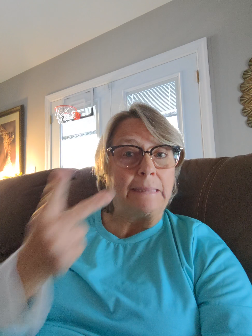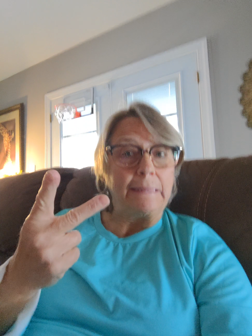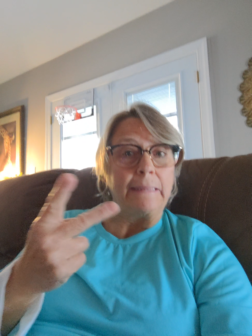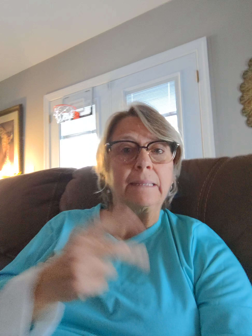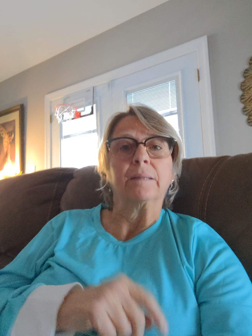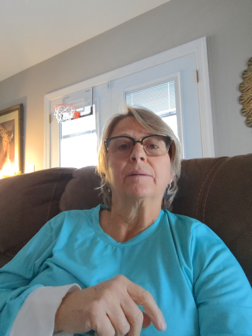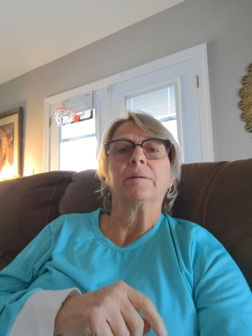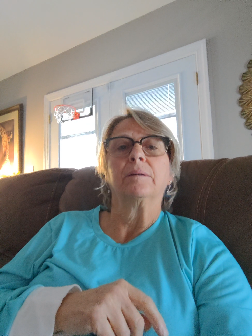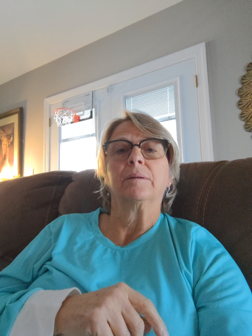see